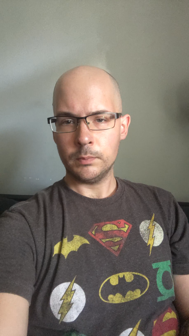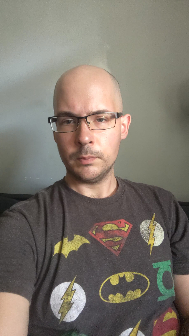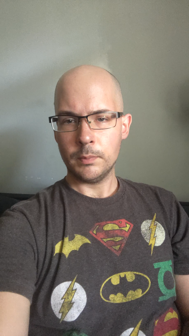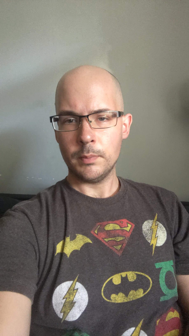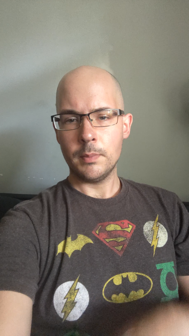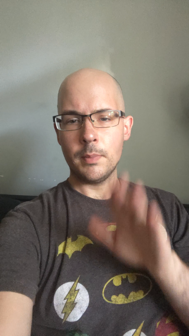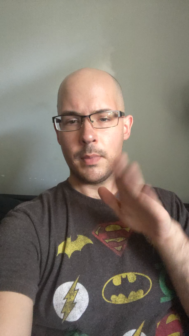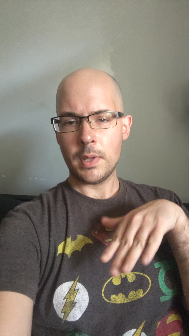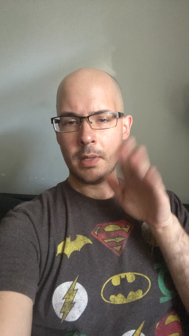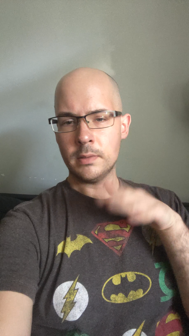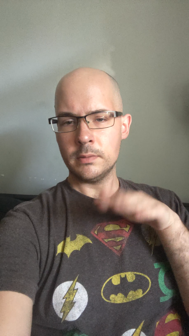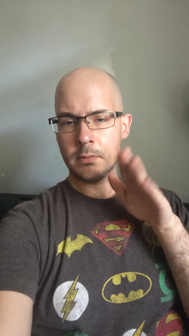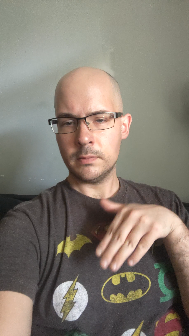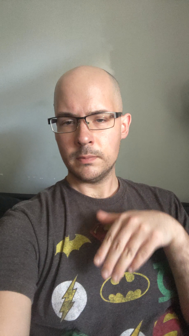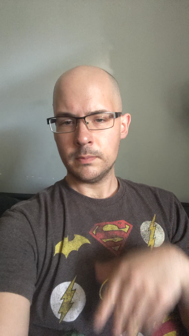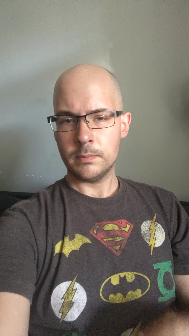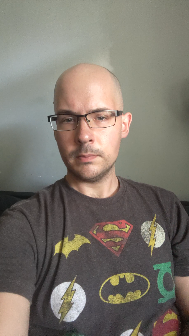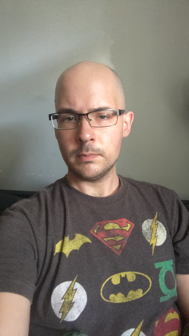paint